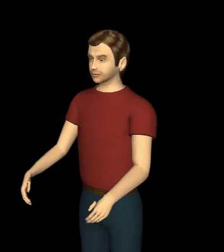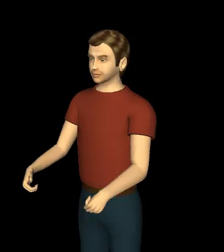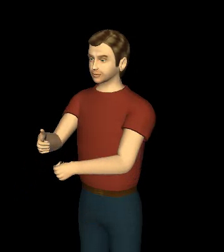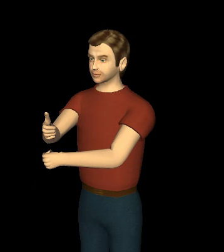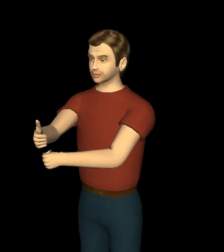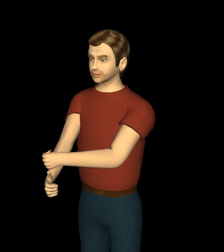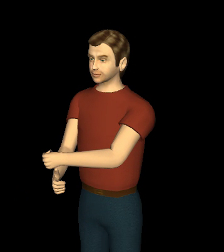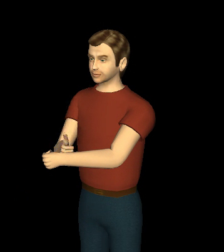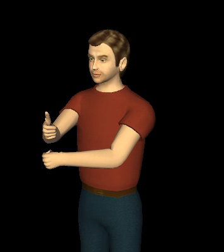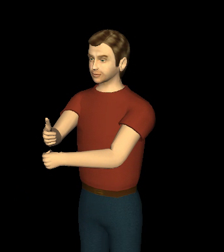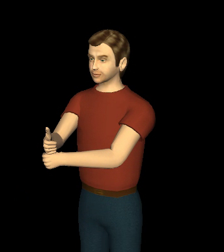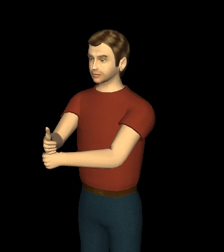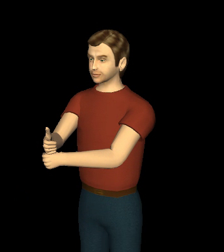يعني